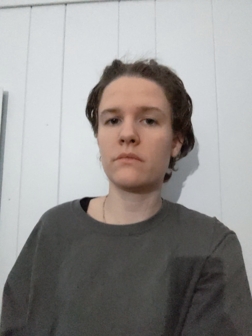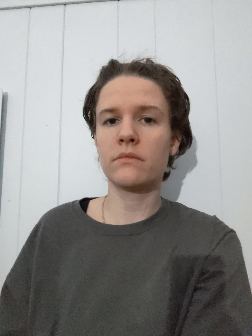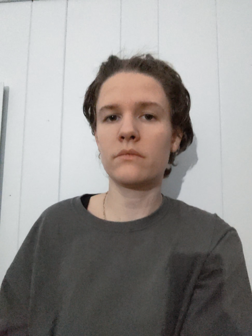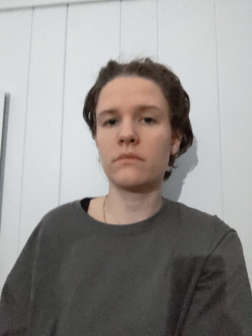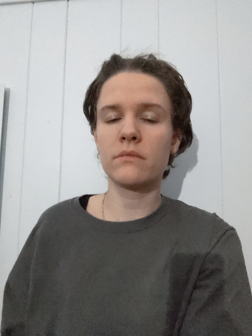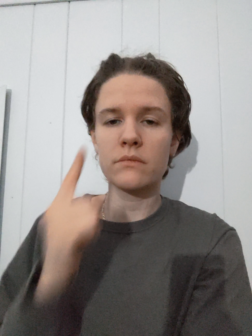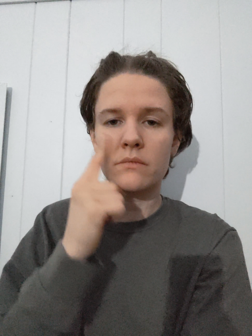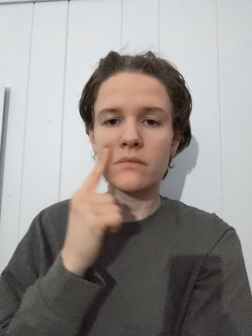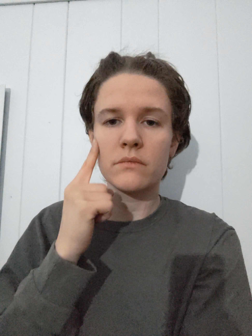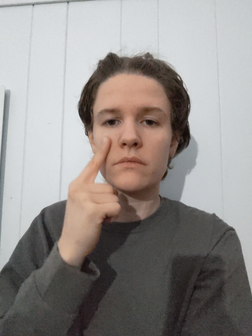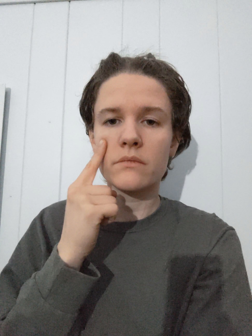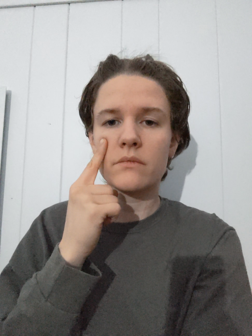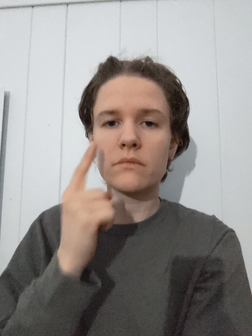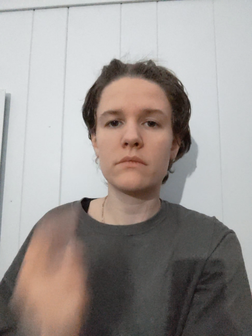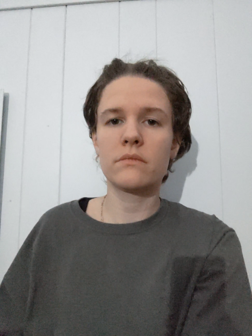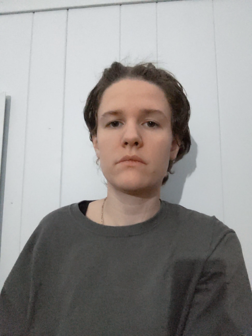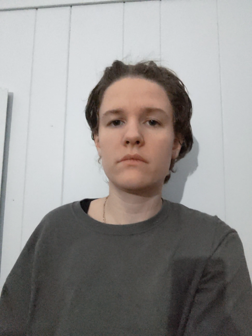cheek